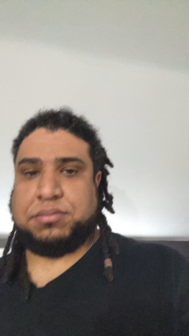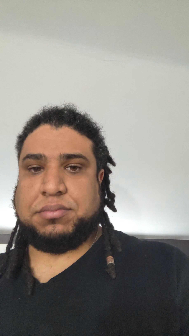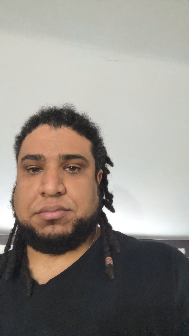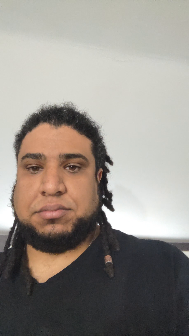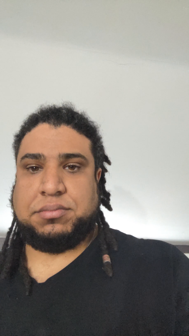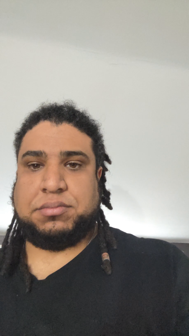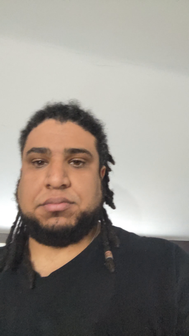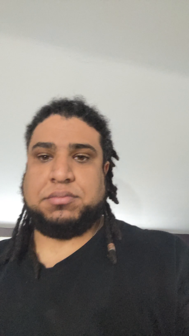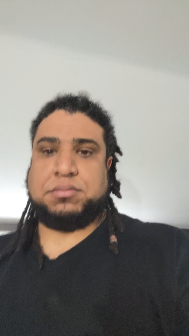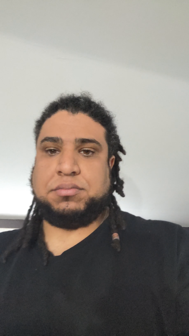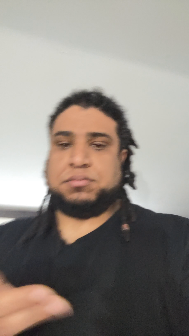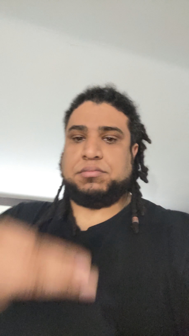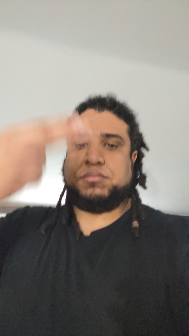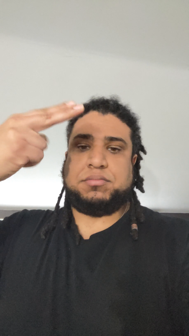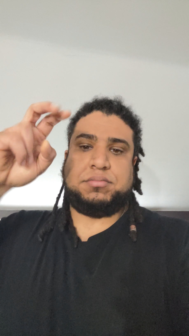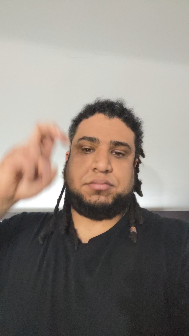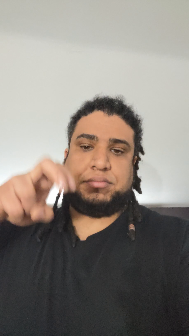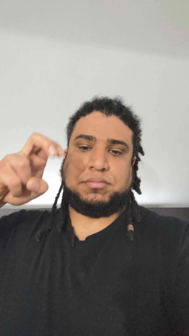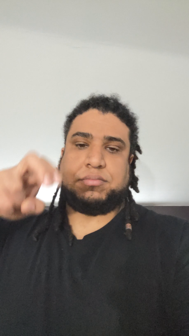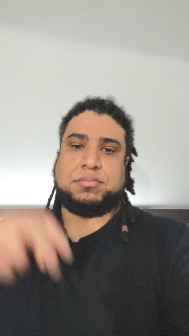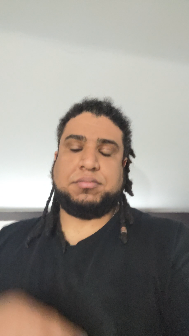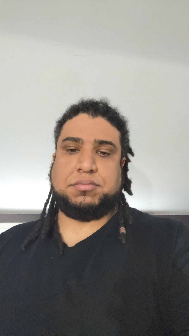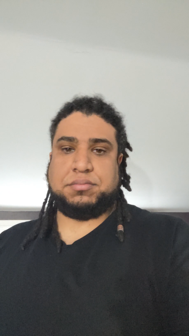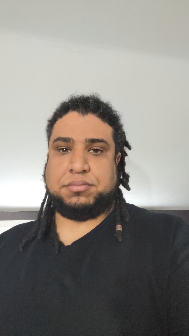high chair